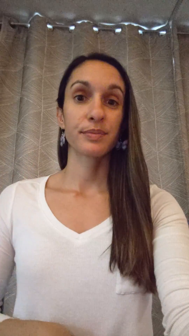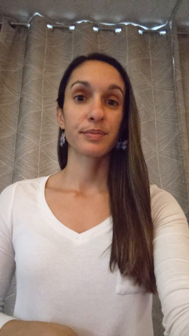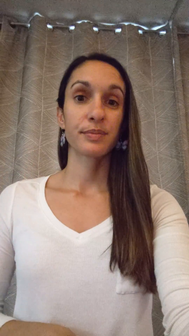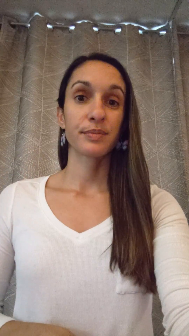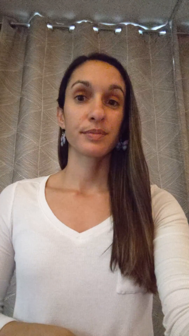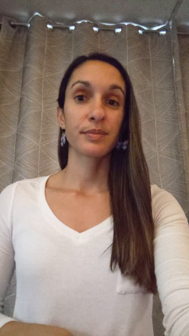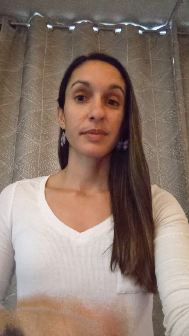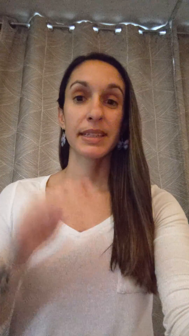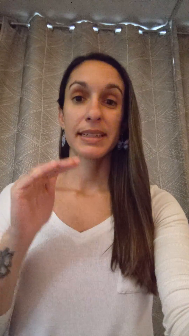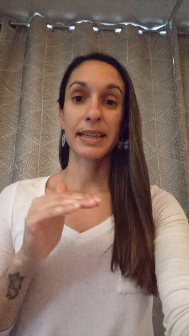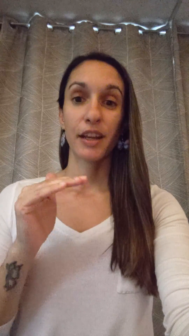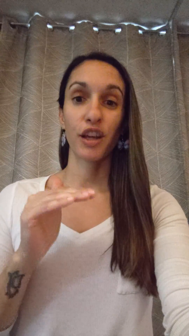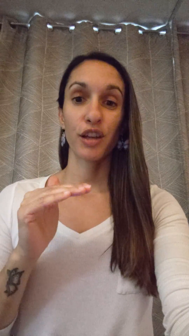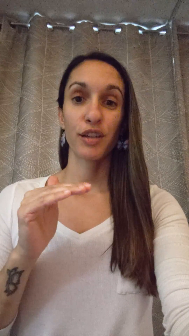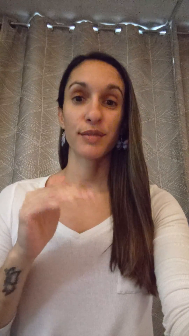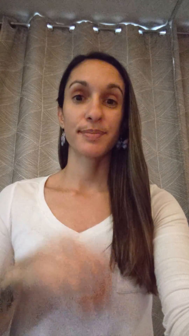little